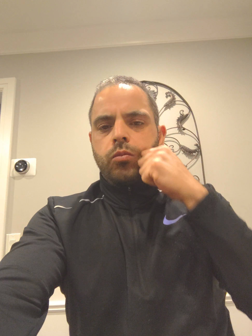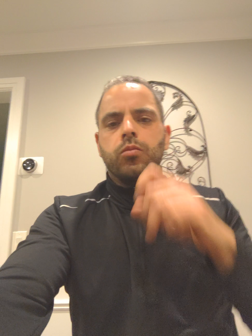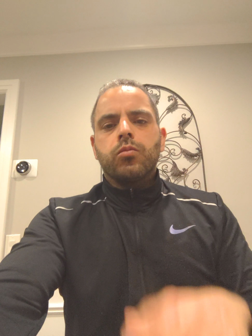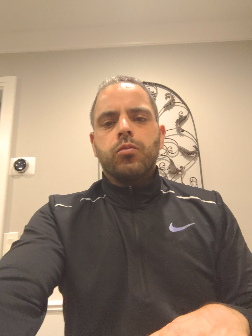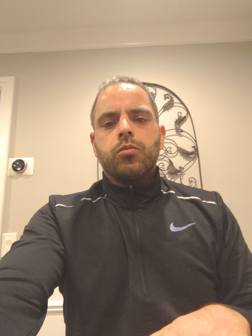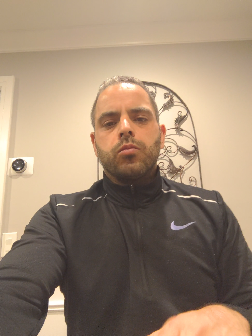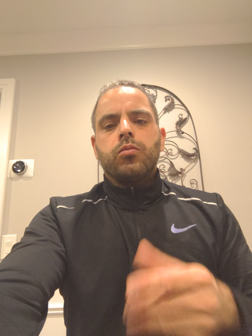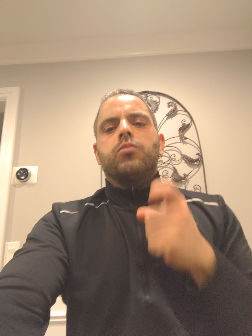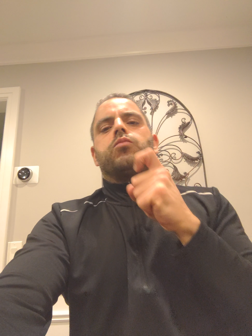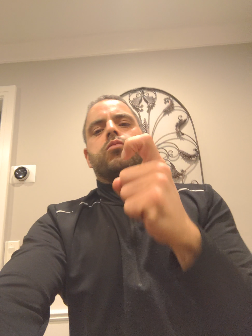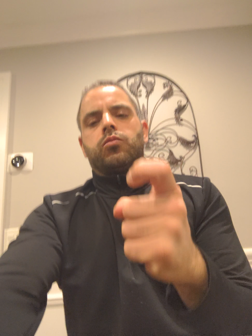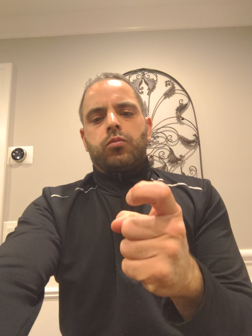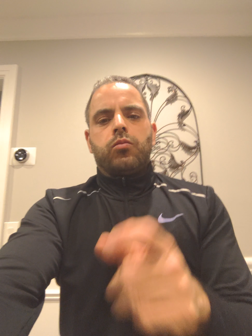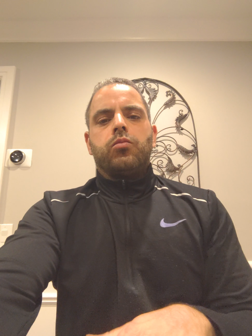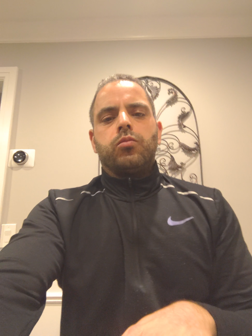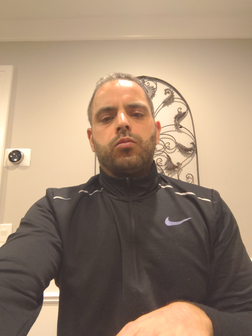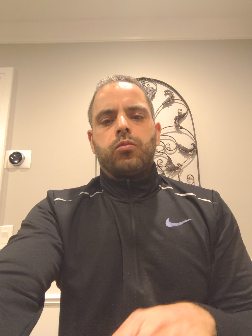give